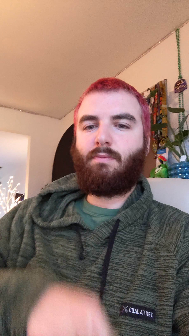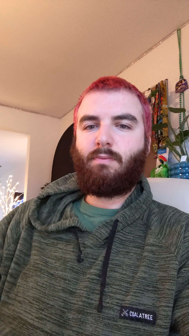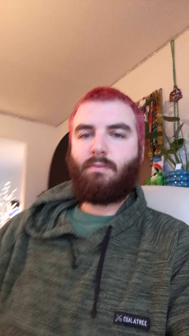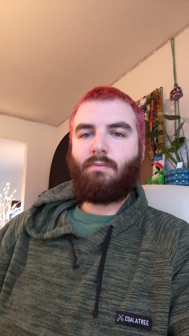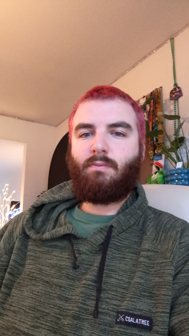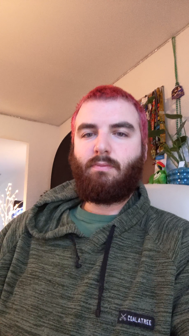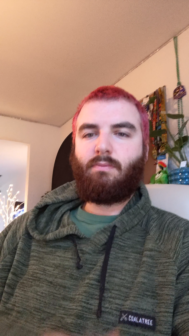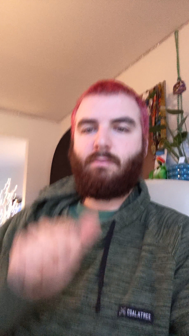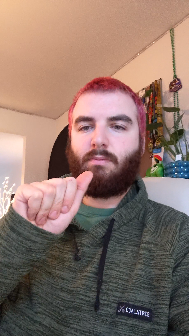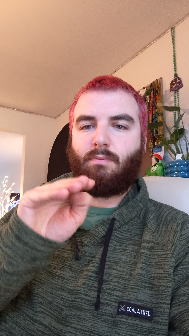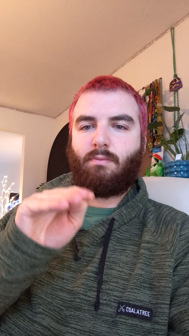am